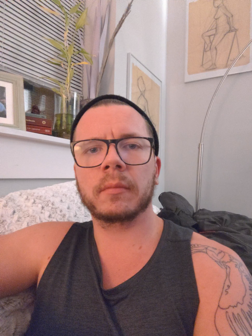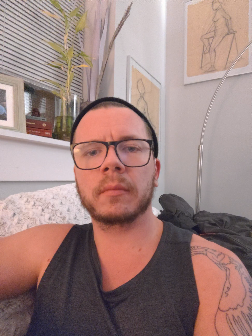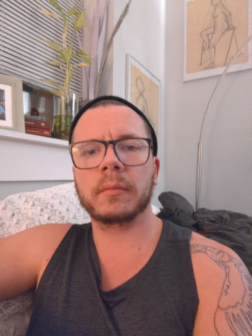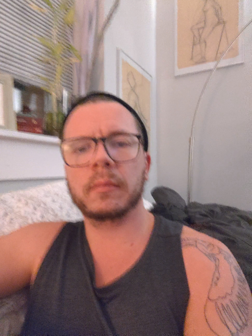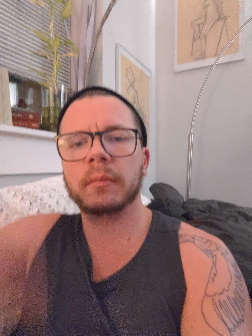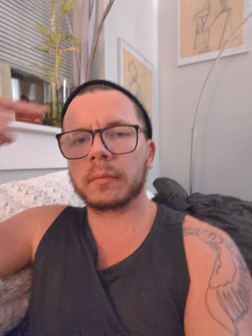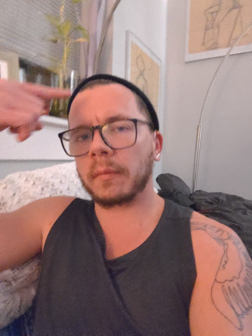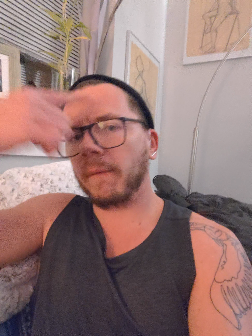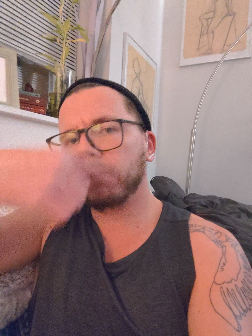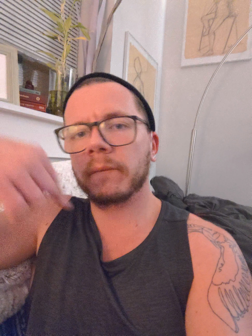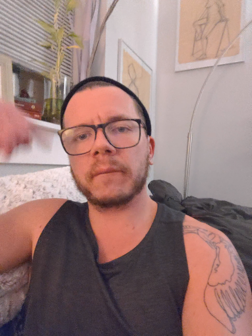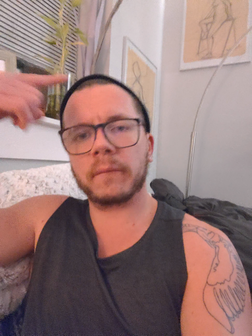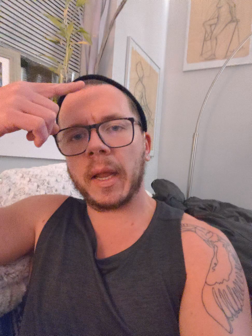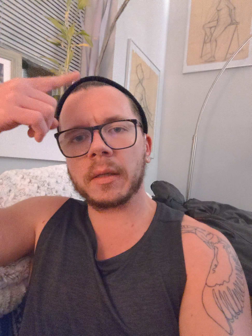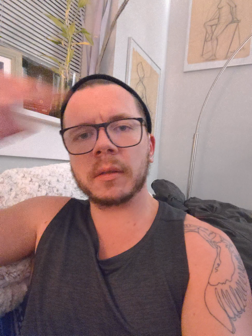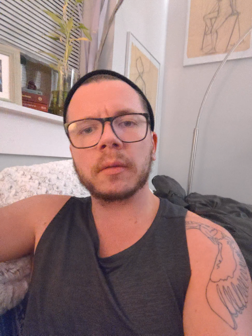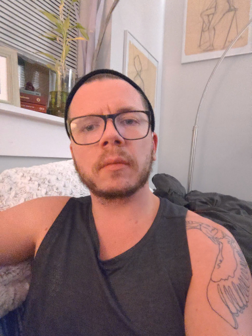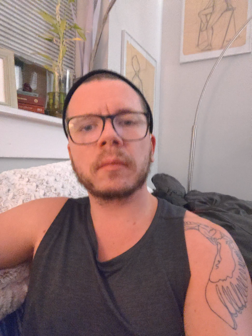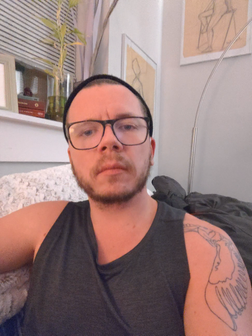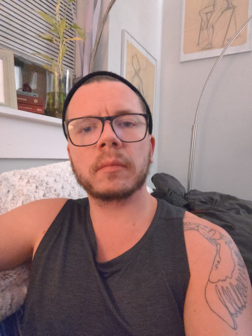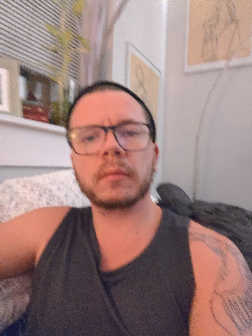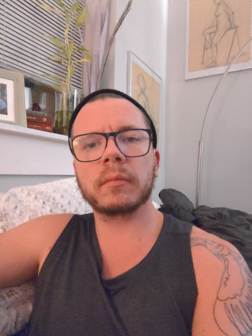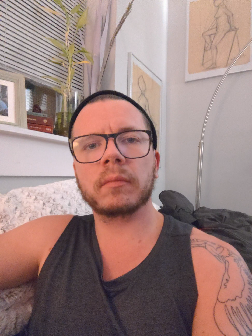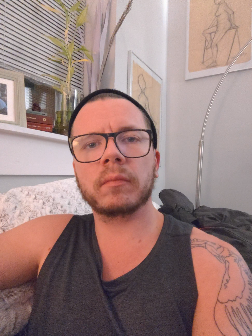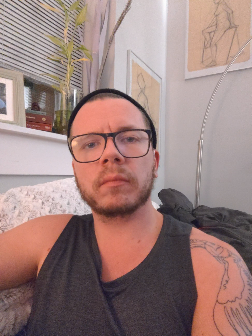face